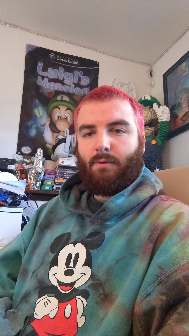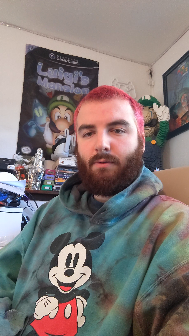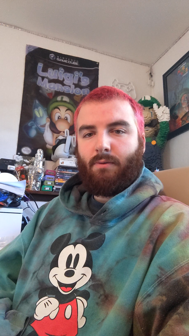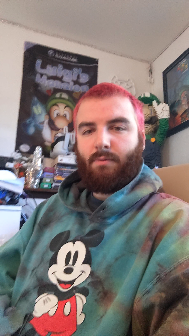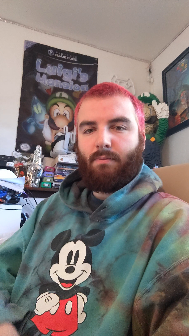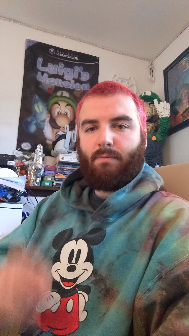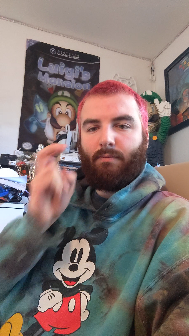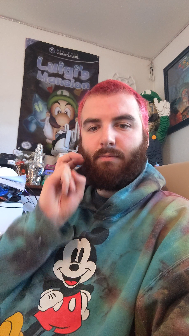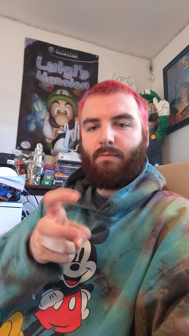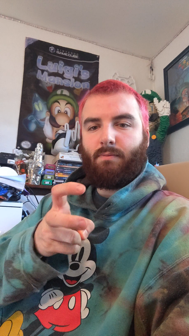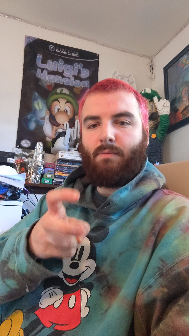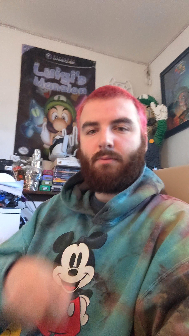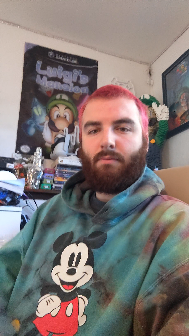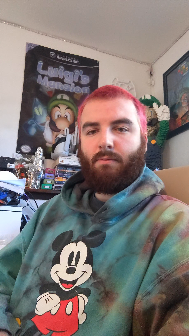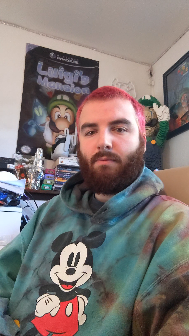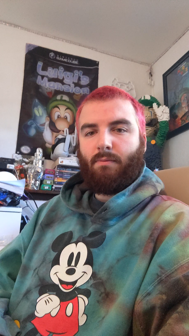hard